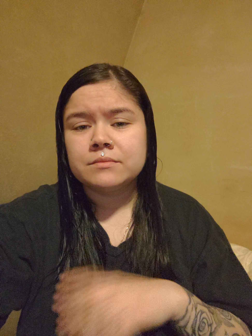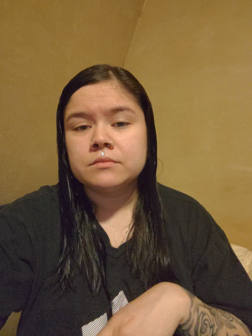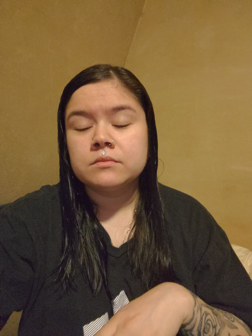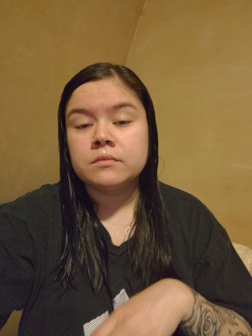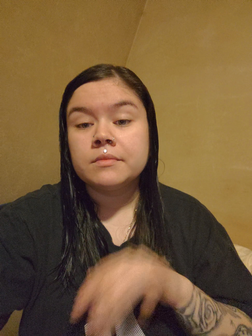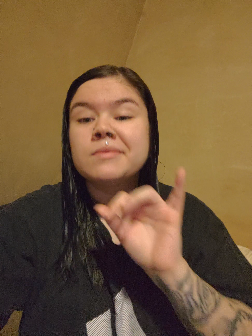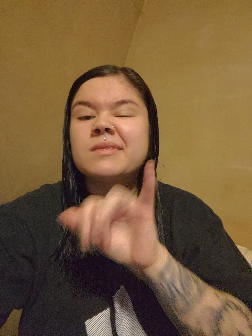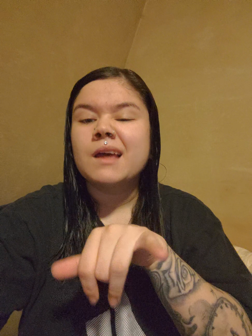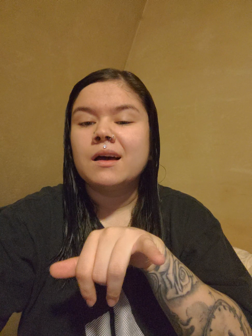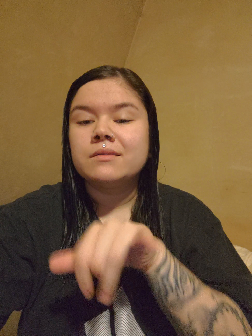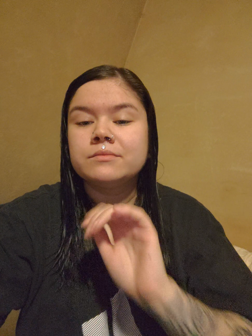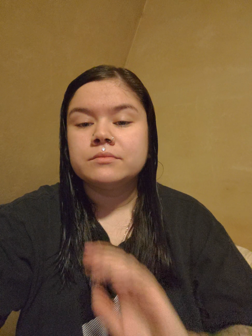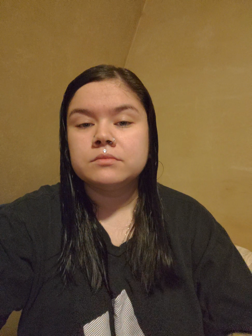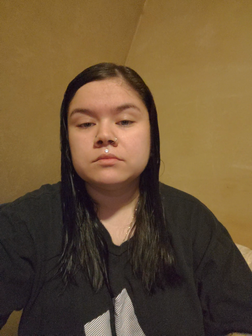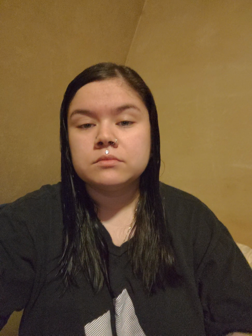that